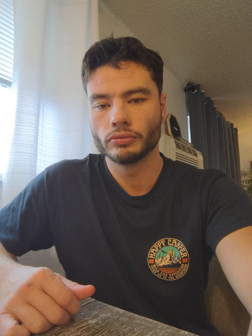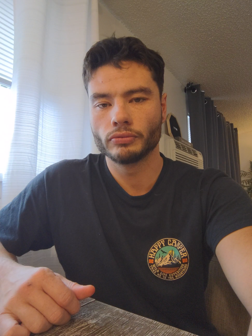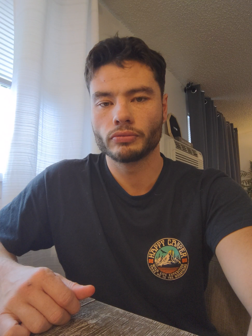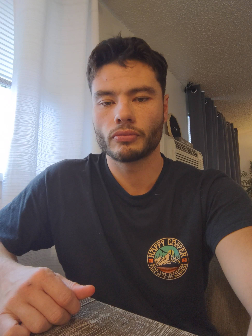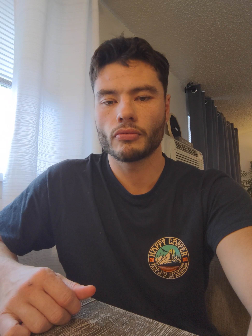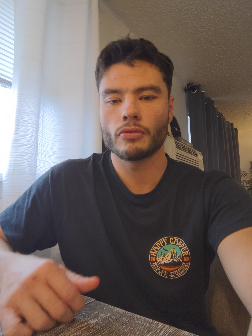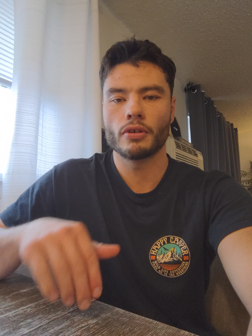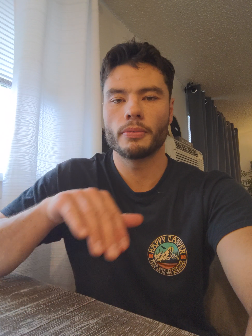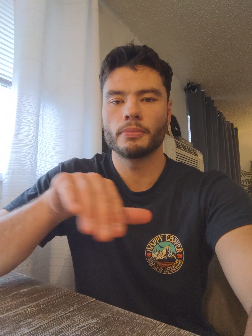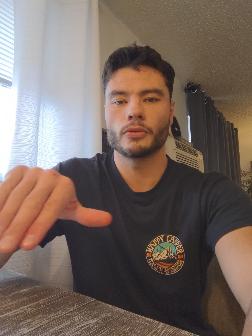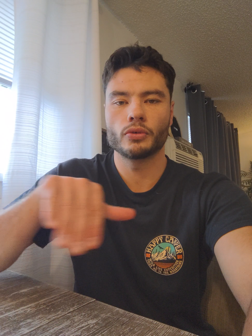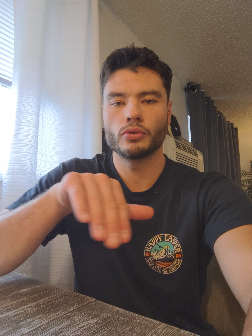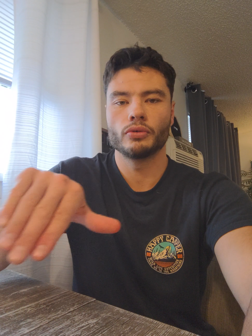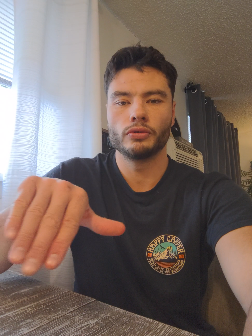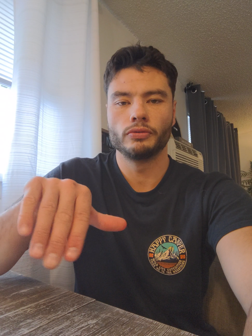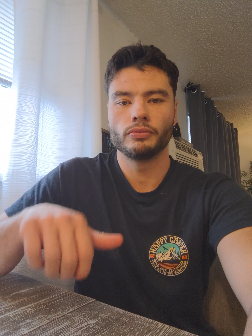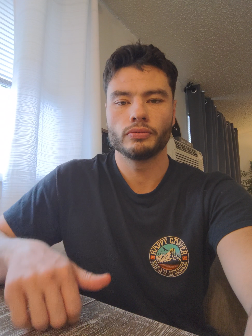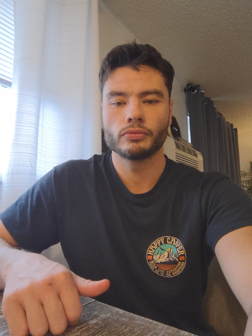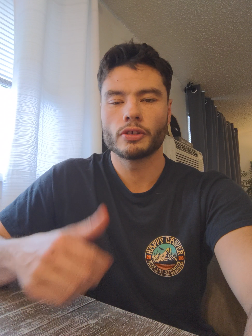pool